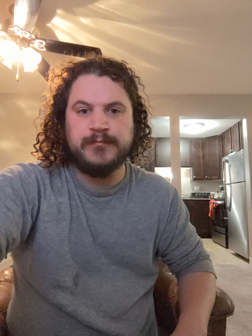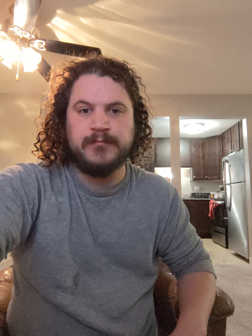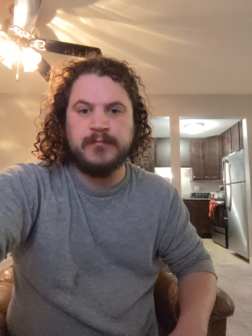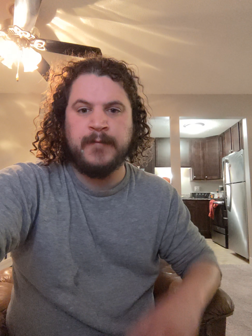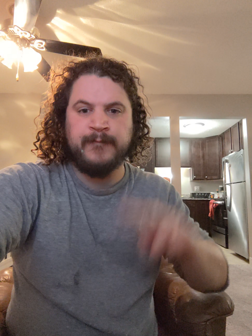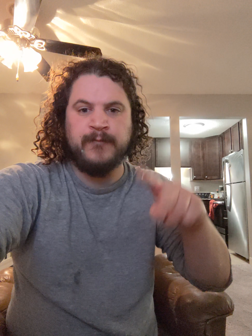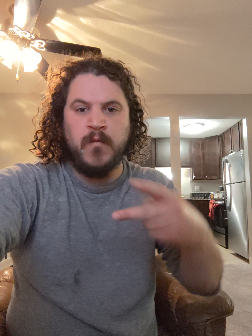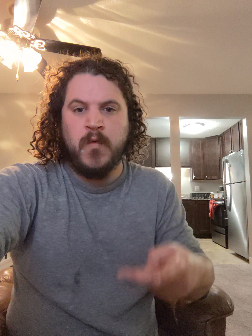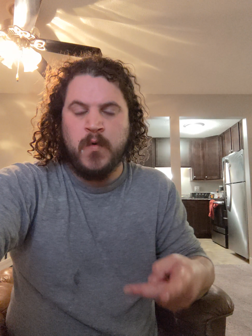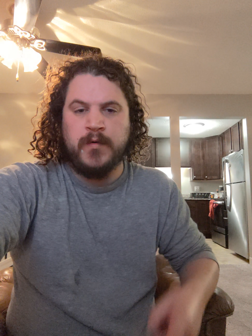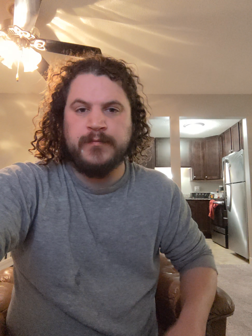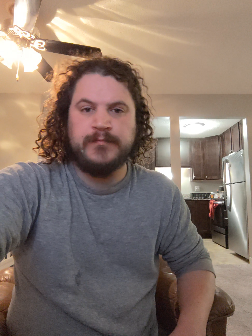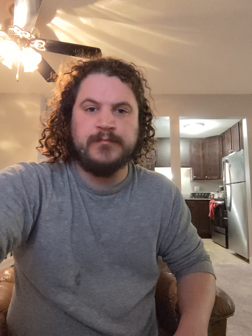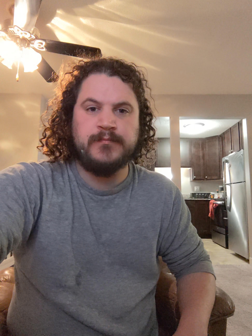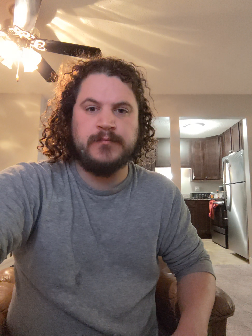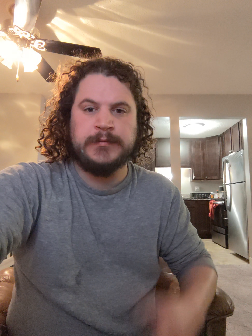fall